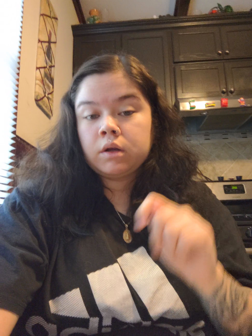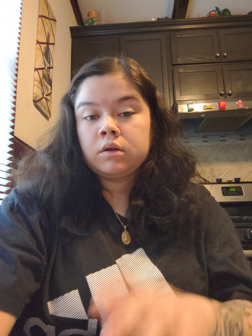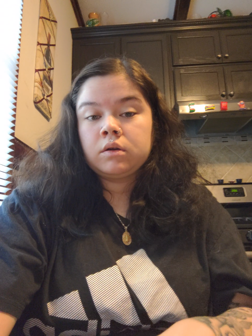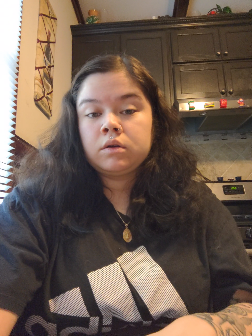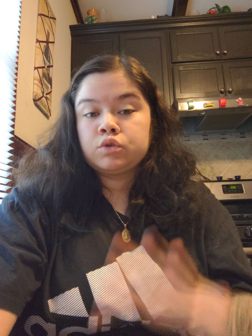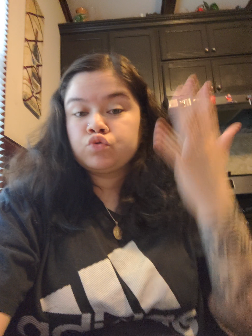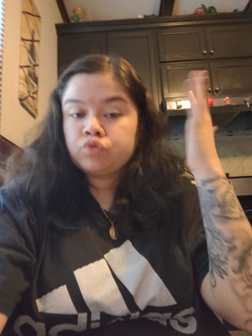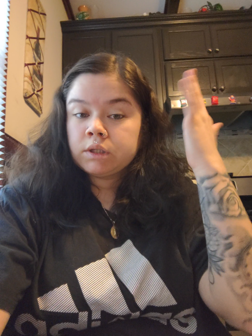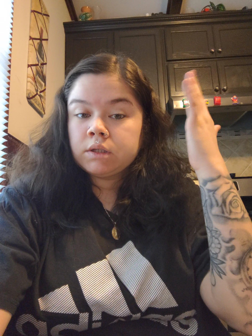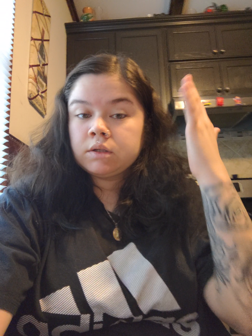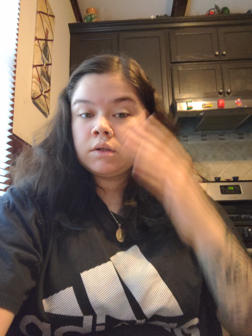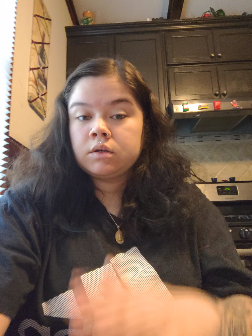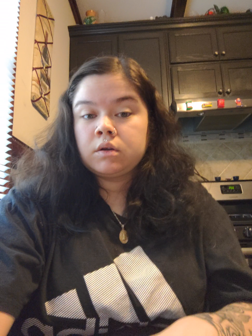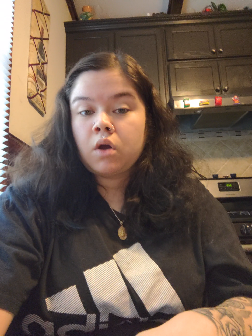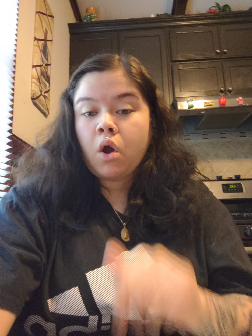tree